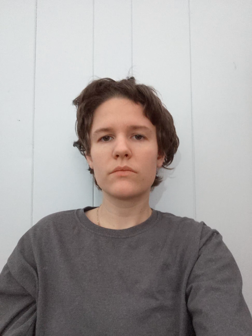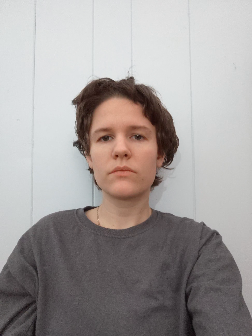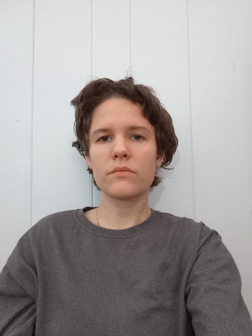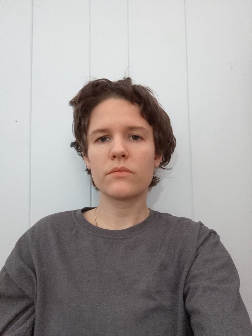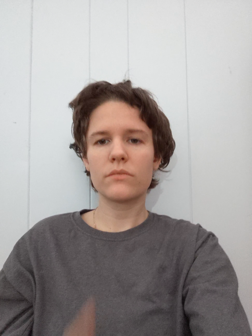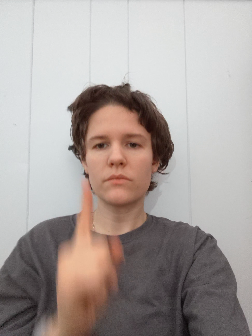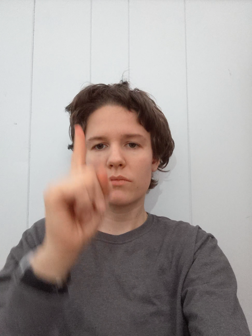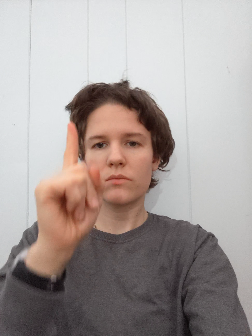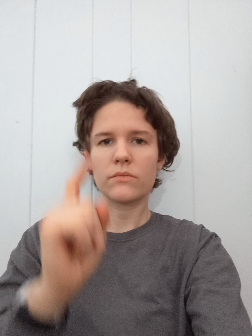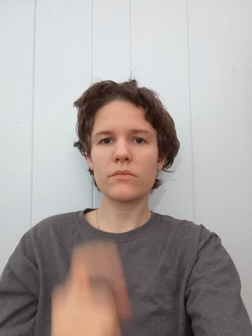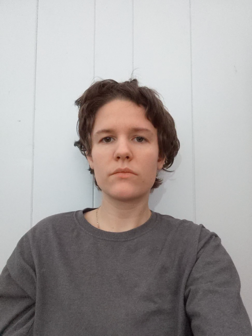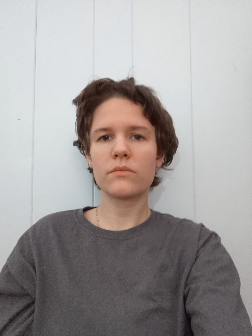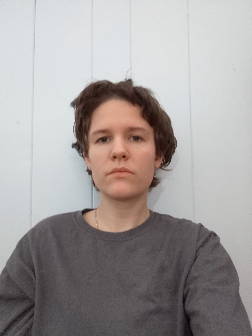up